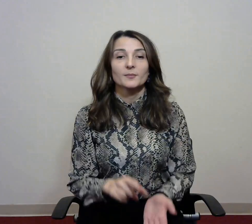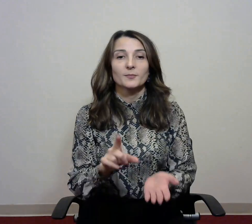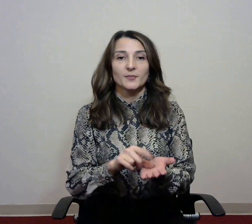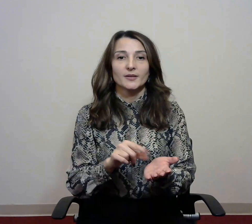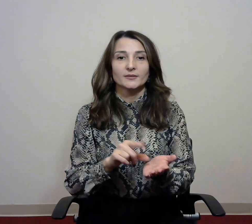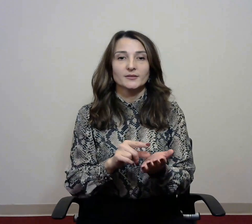pensiya